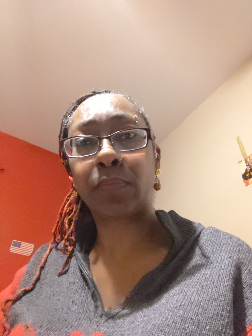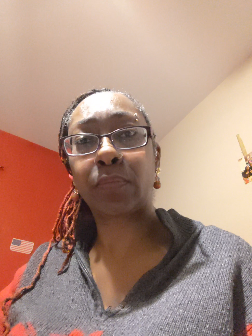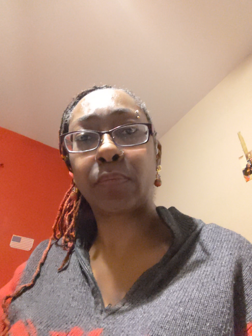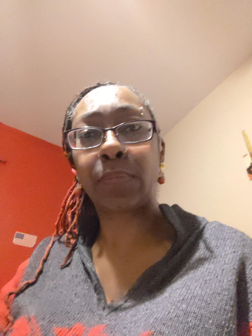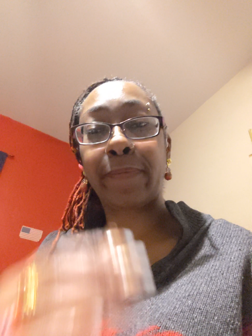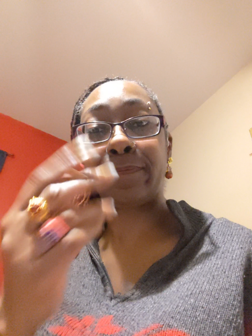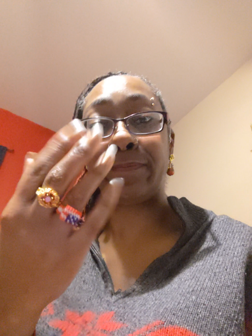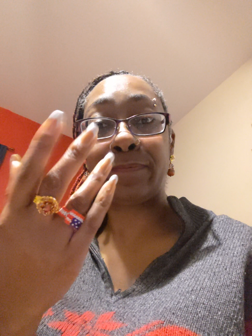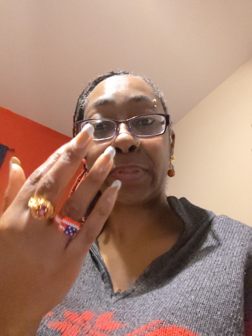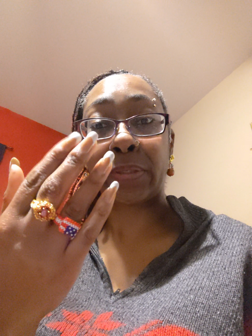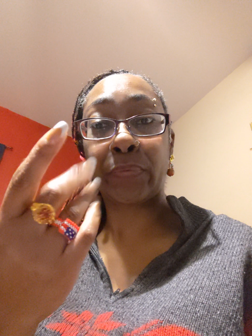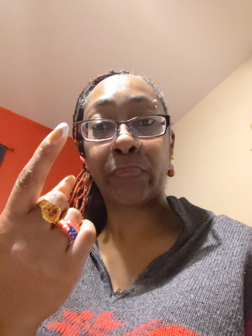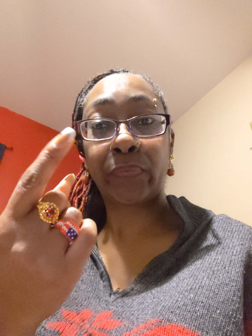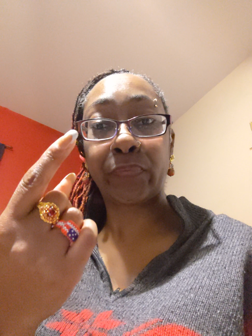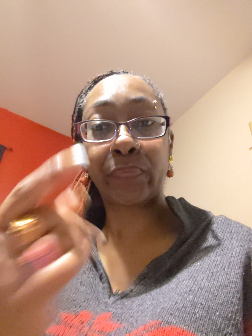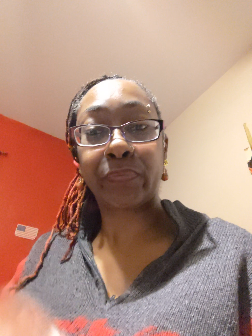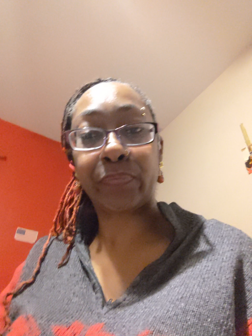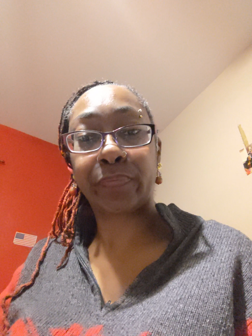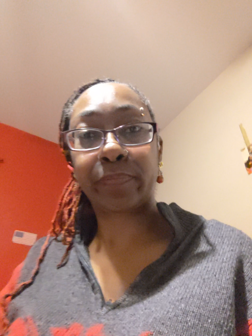finger